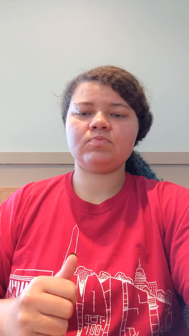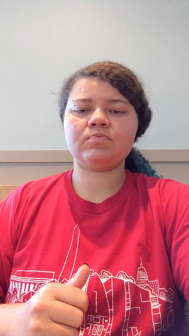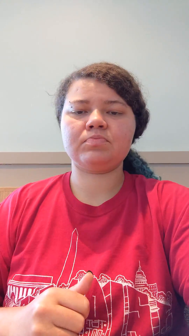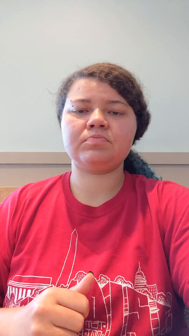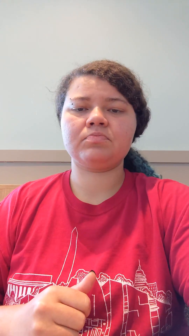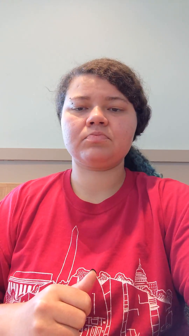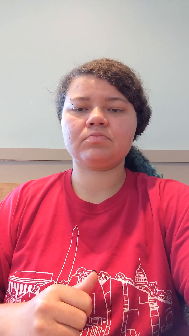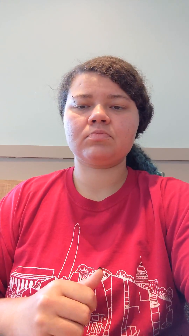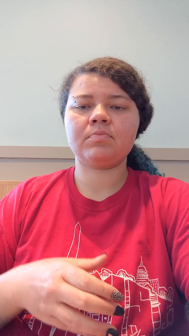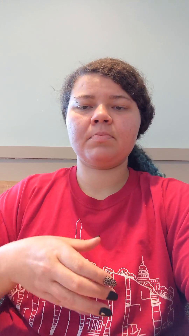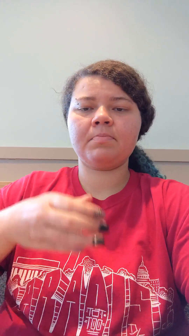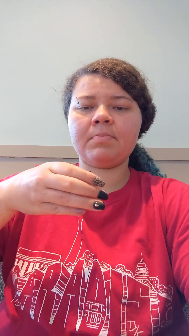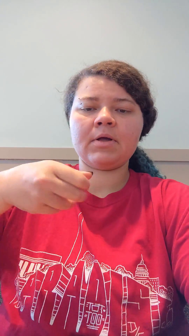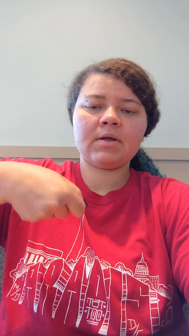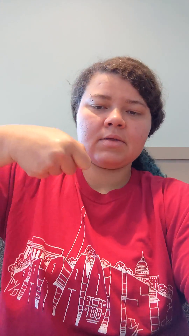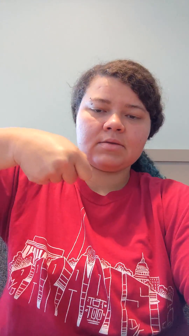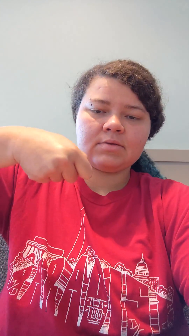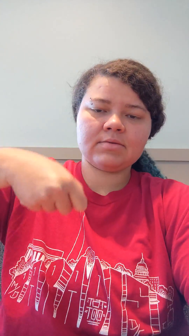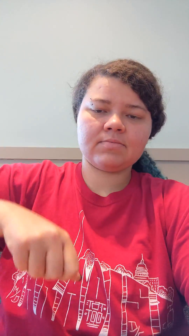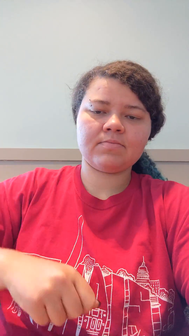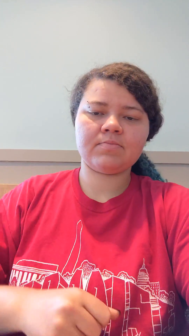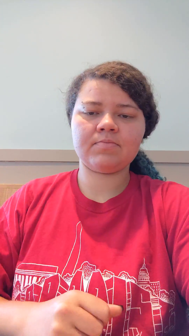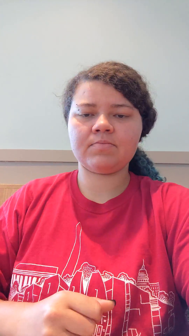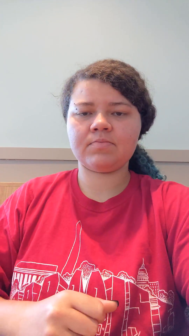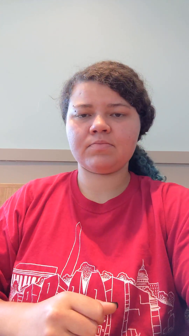bucket